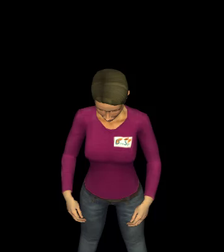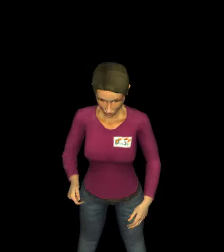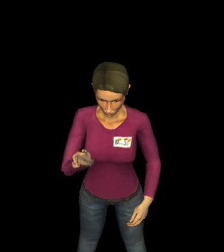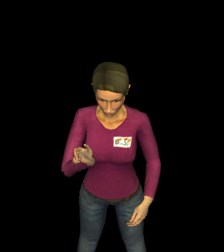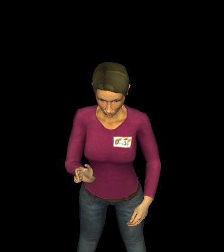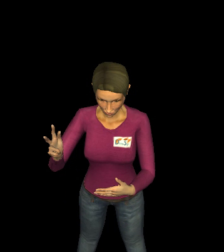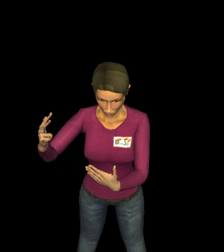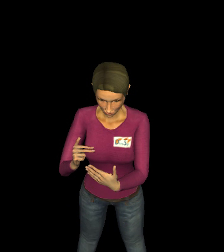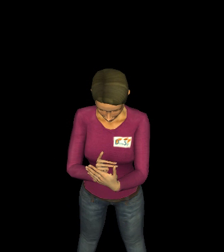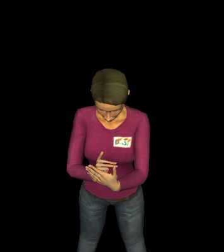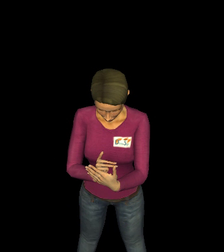فنان